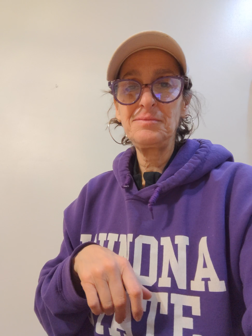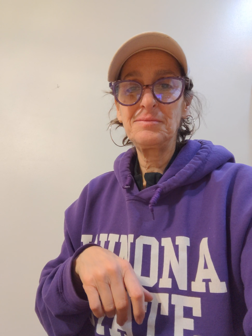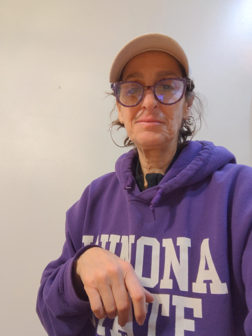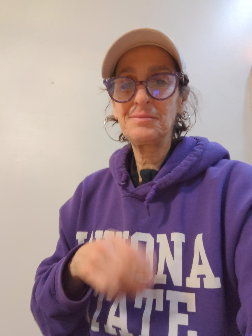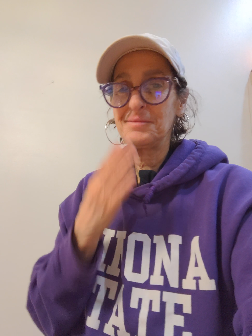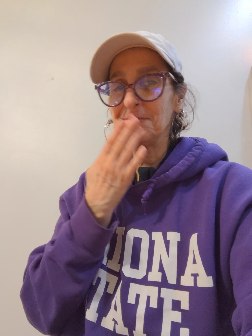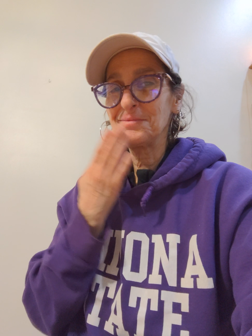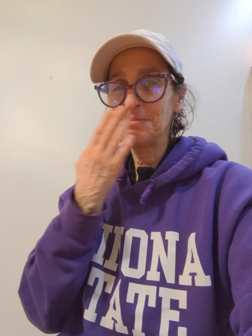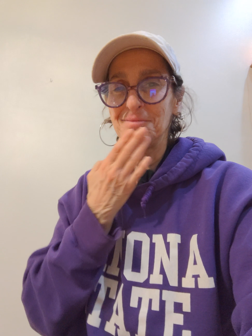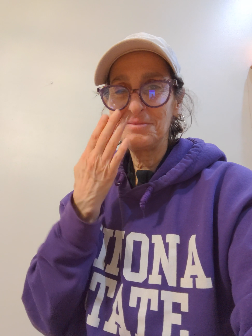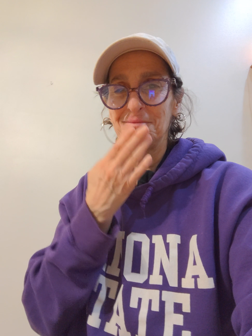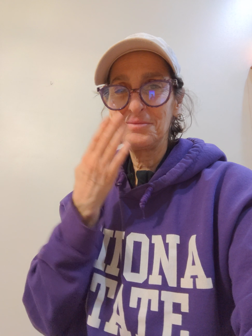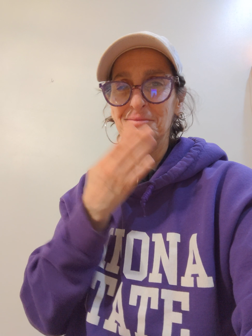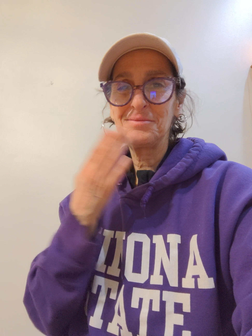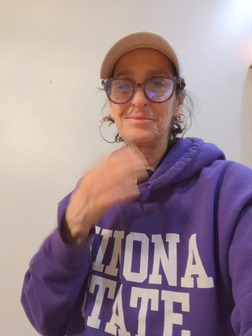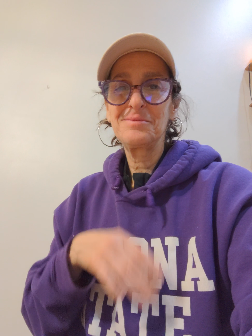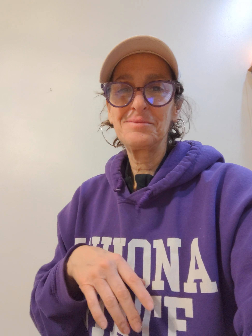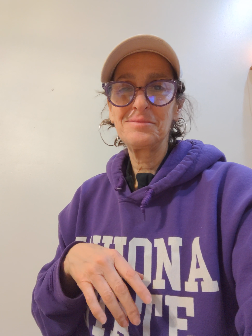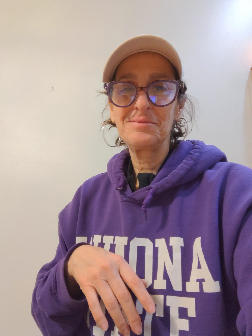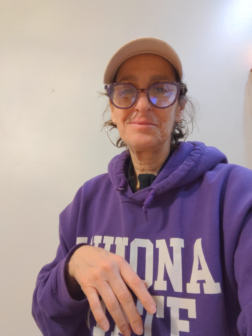napkin